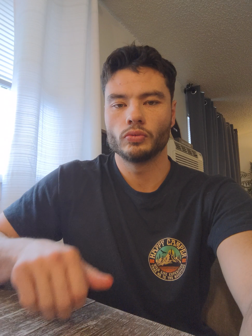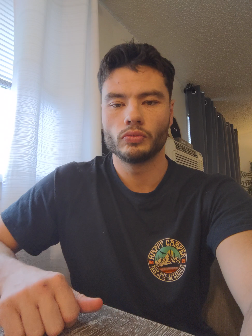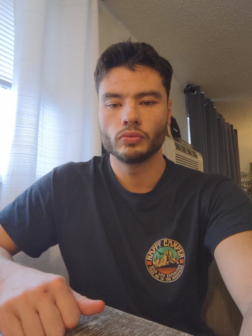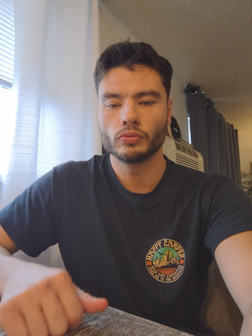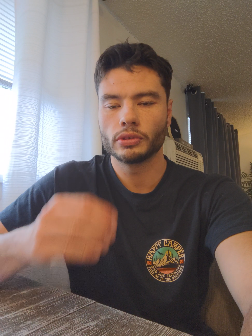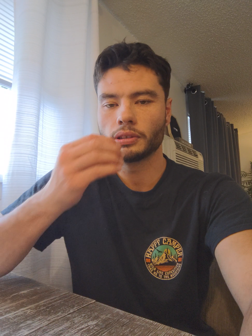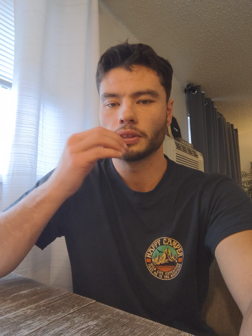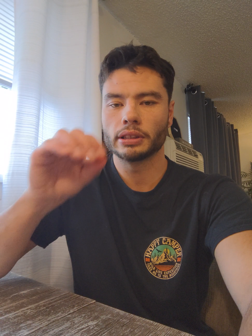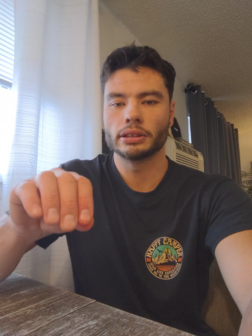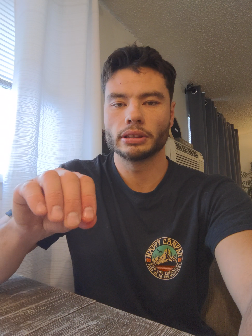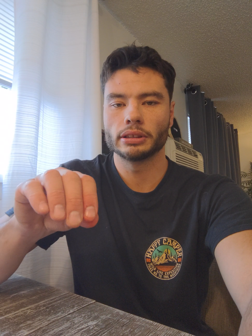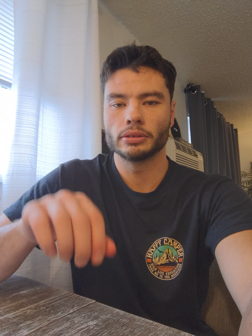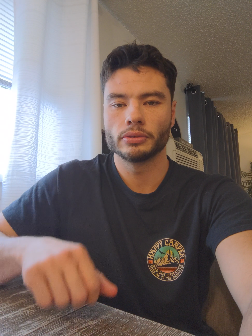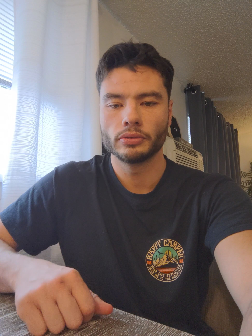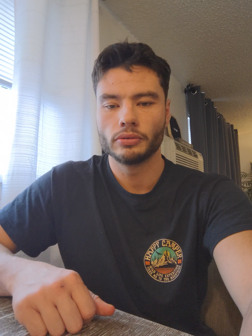kiss